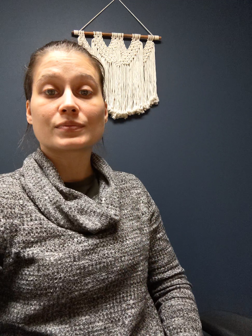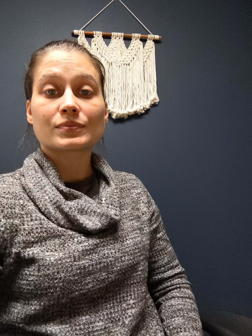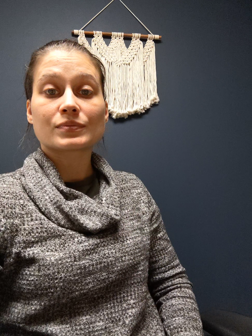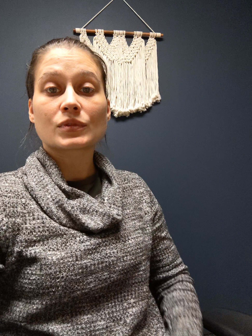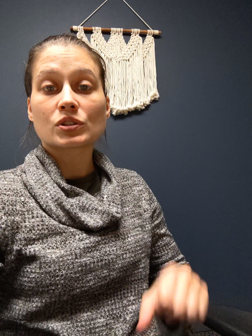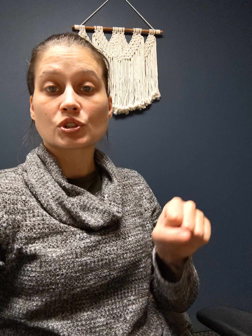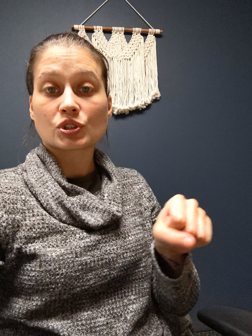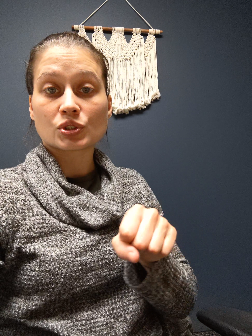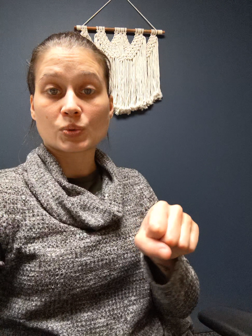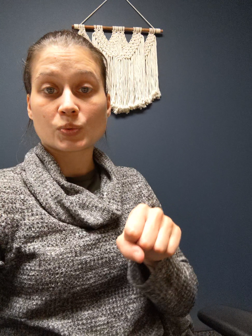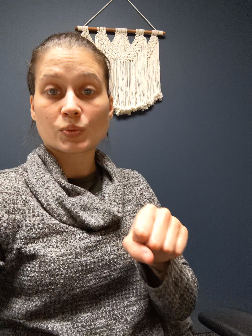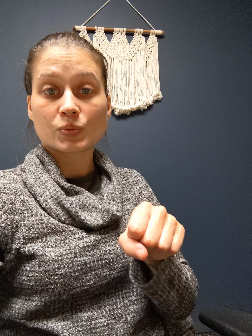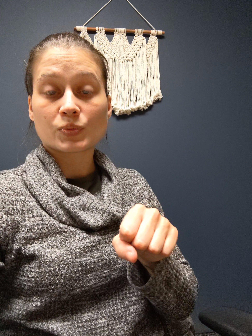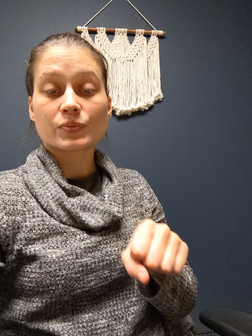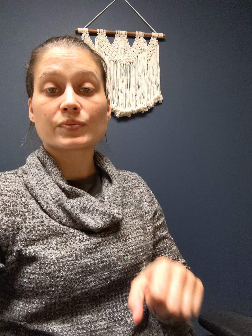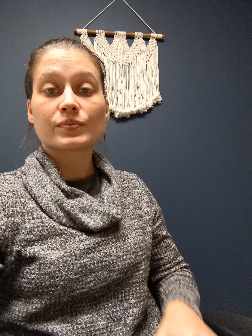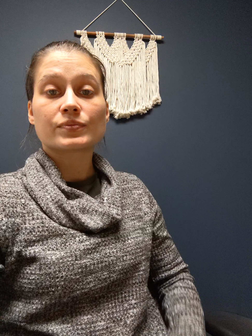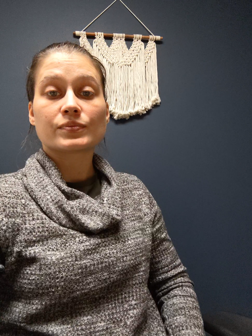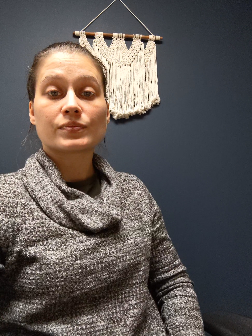shoe